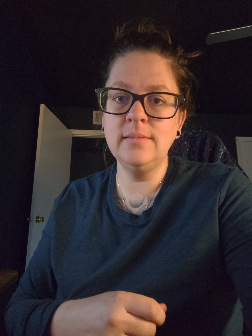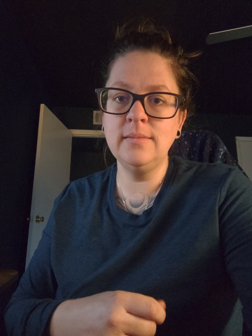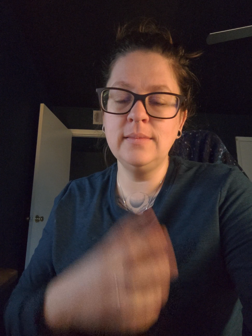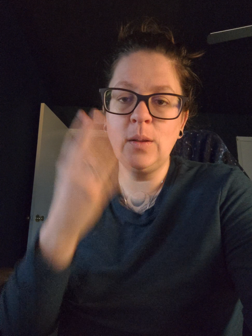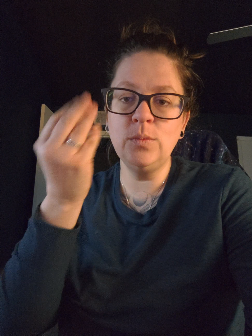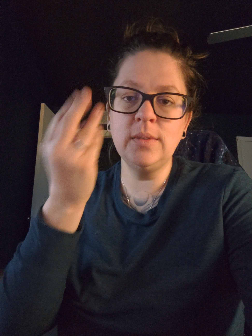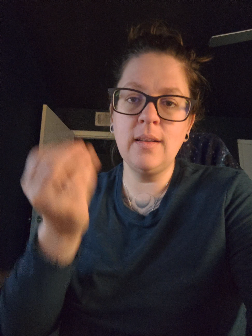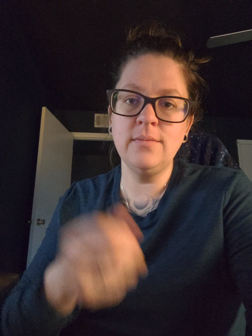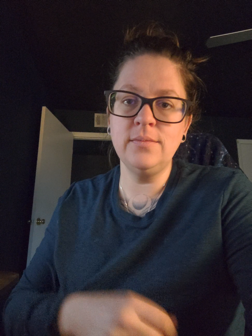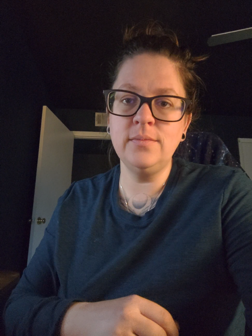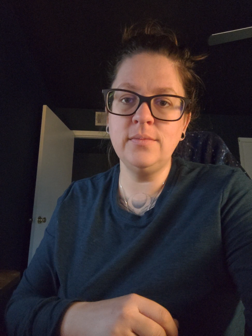outside